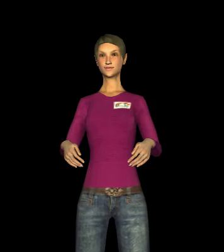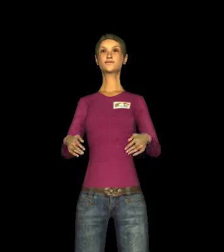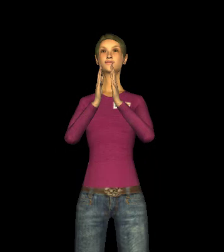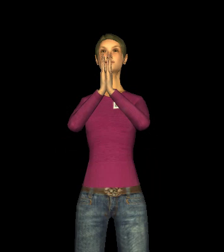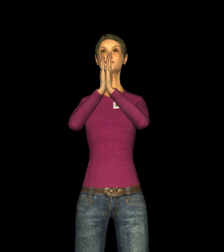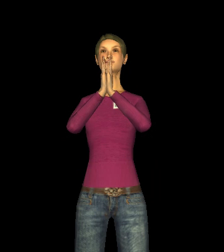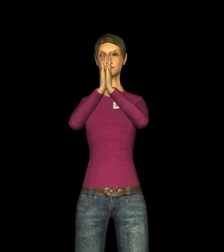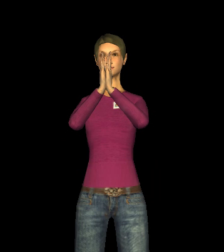يتوسل